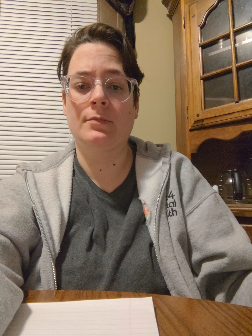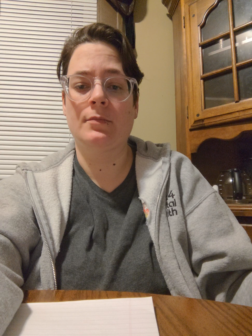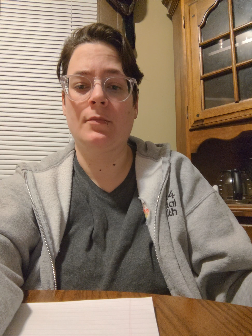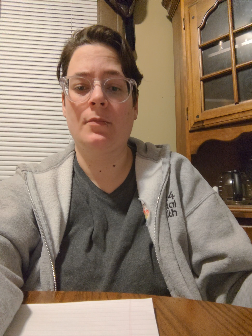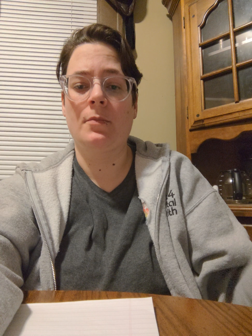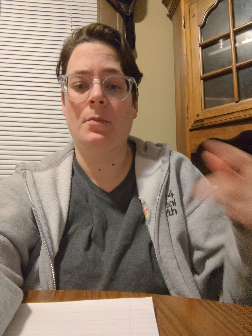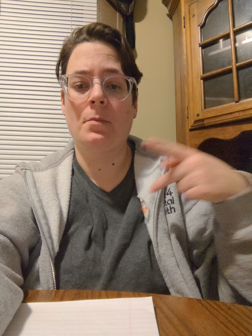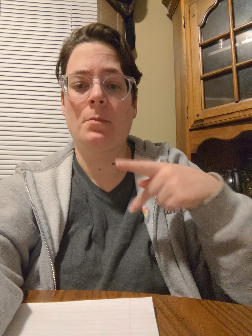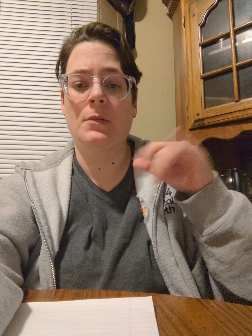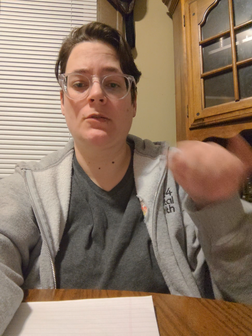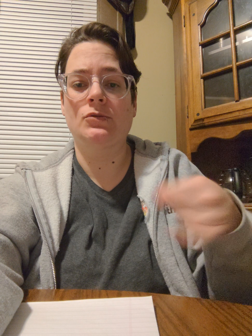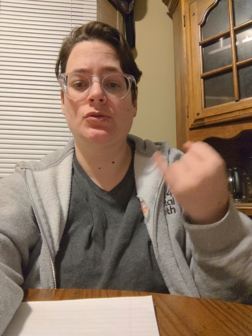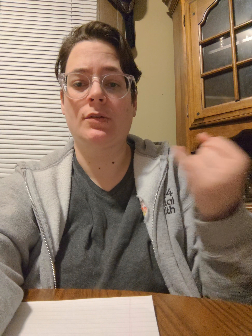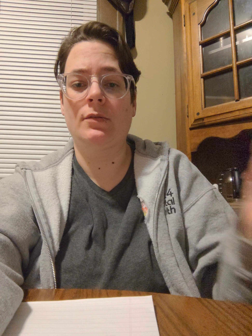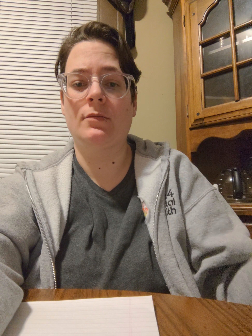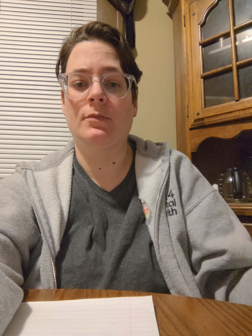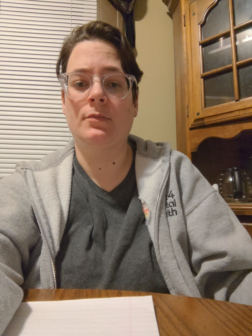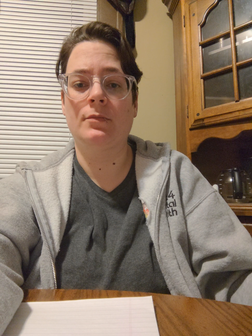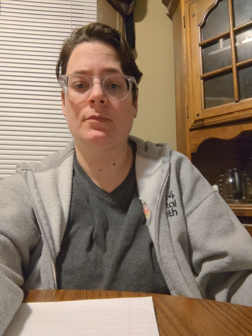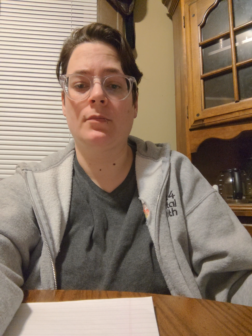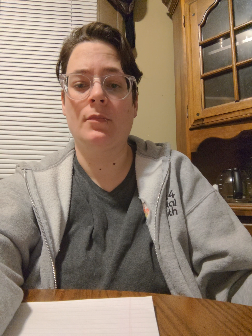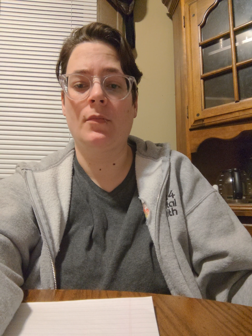pajamas